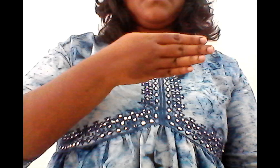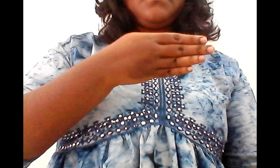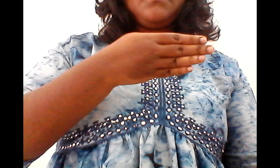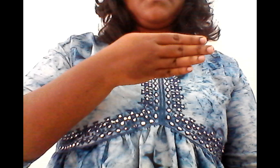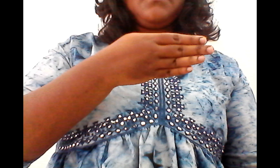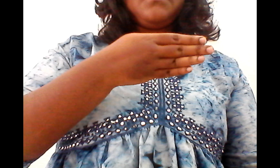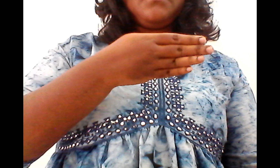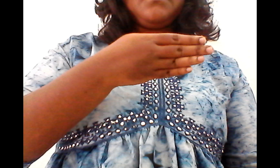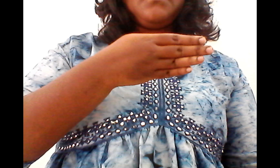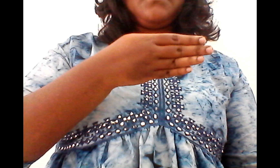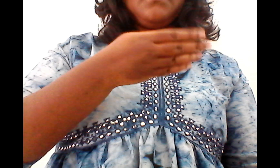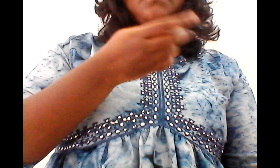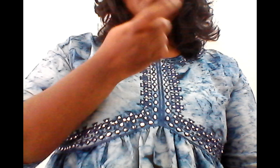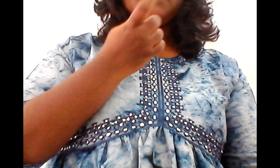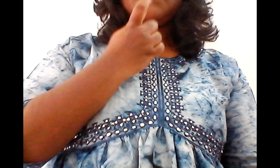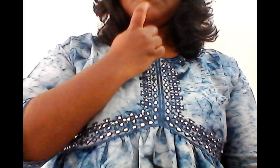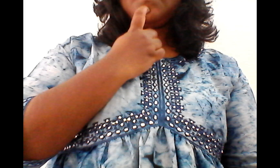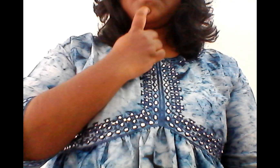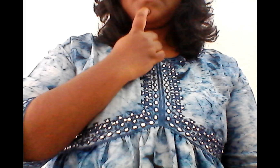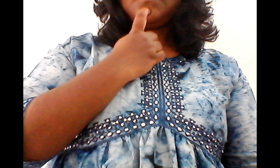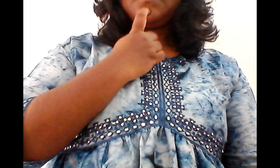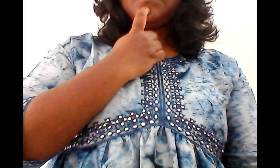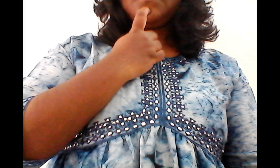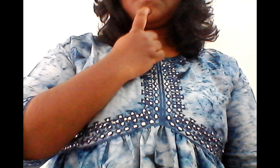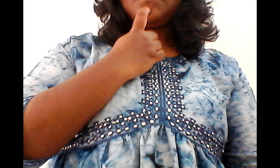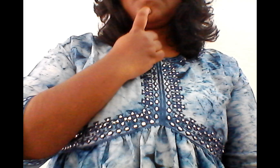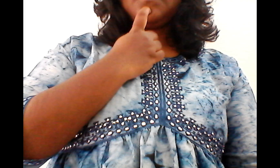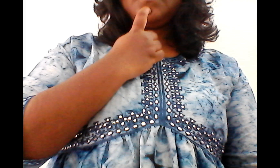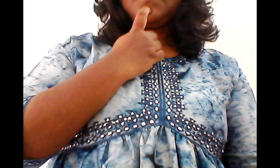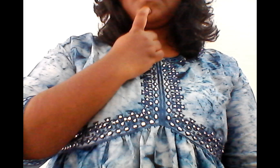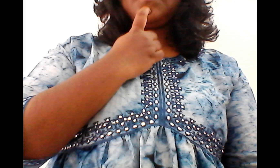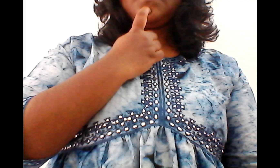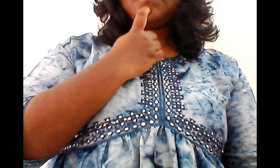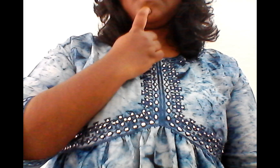അം